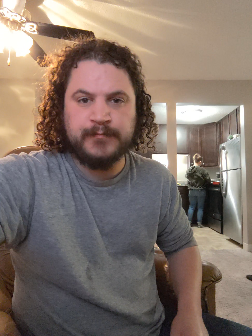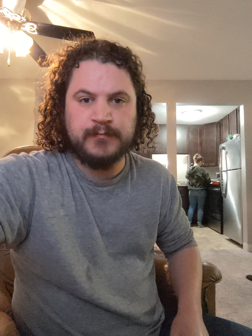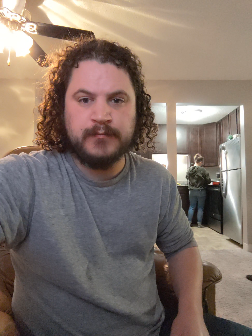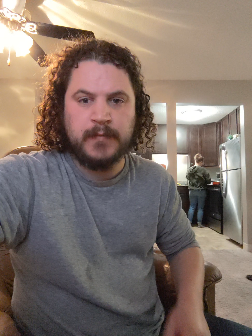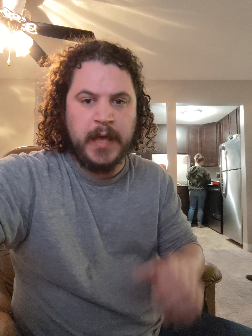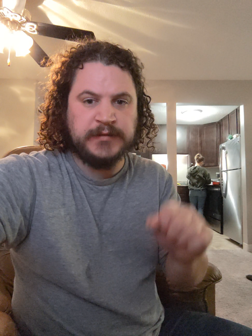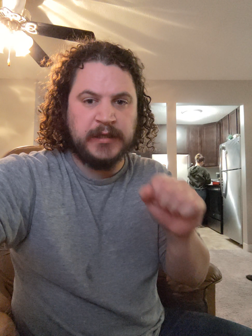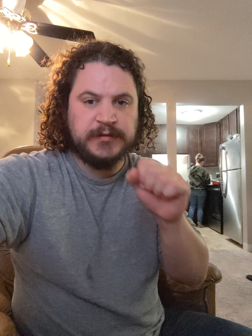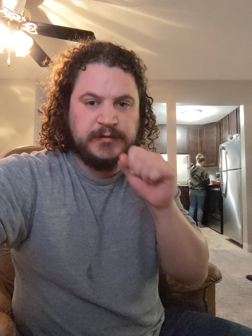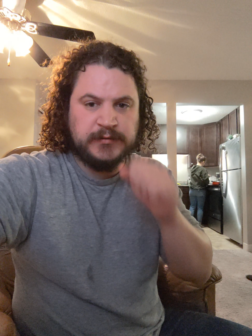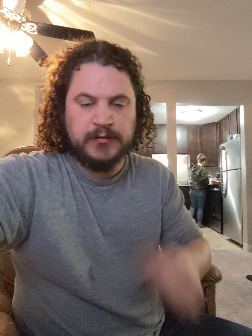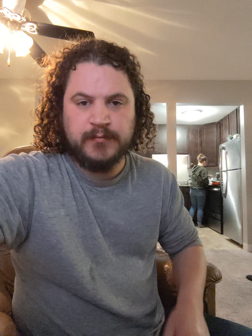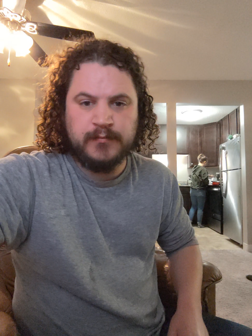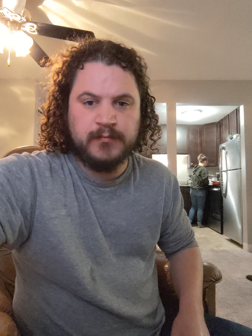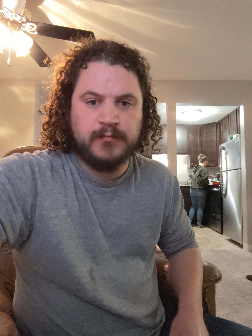carrot